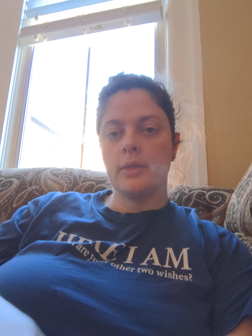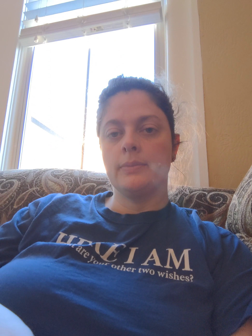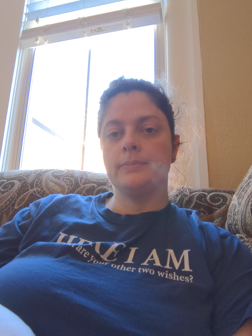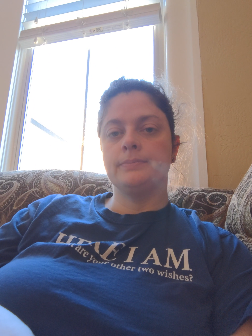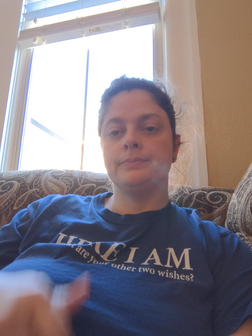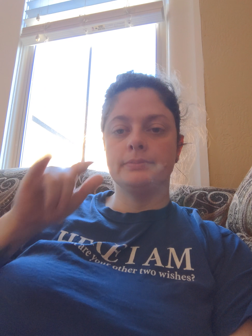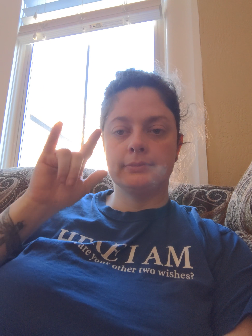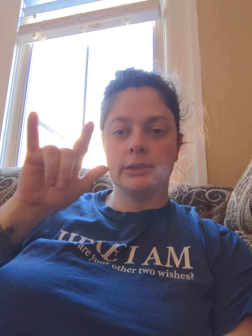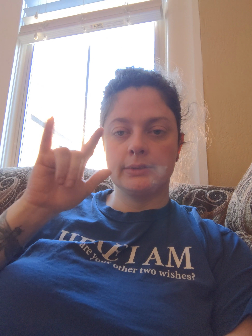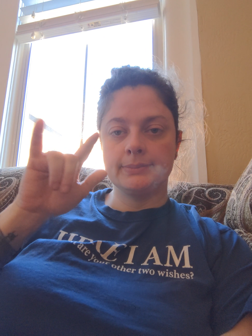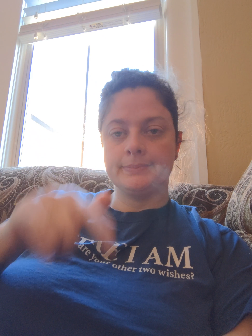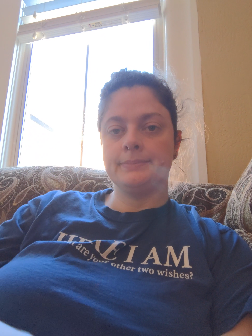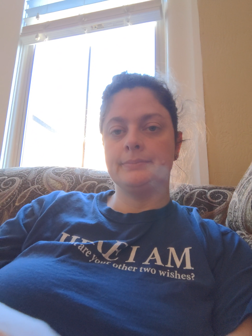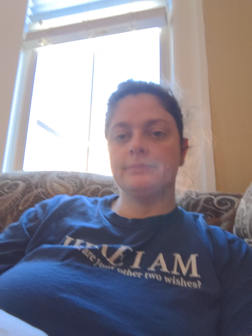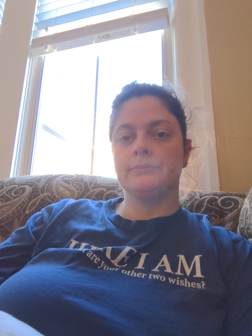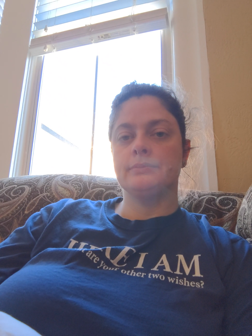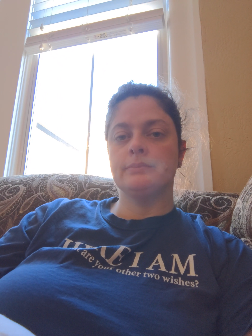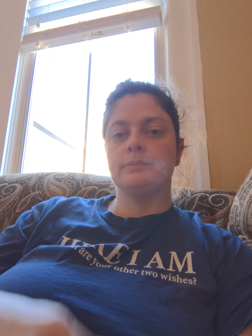airplane